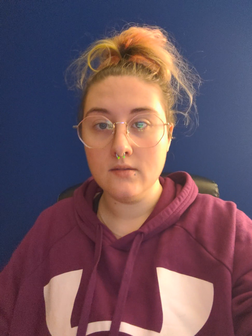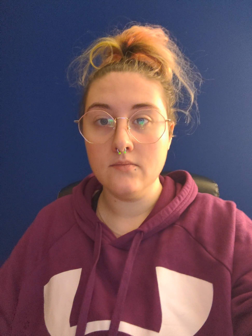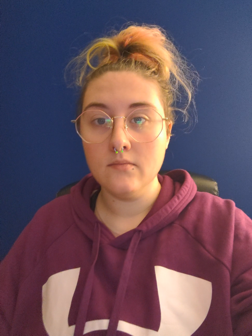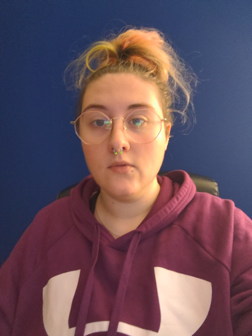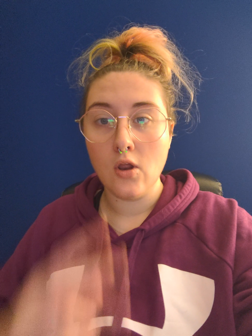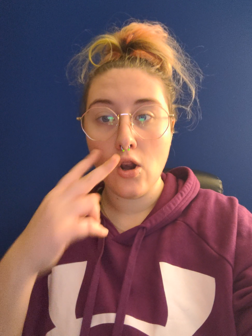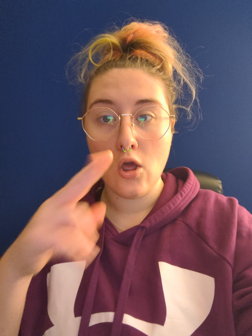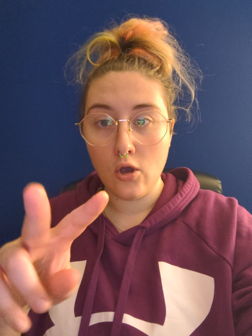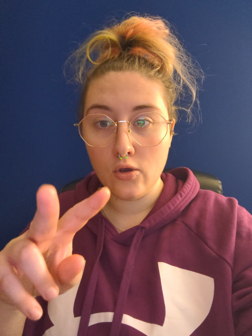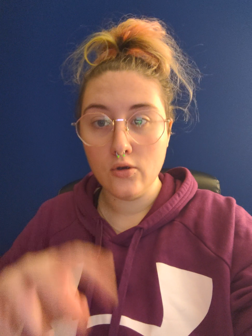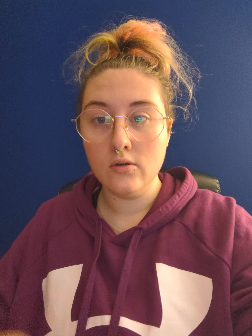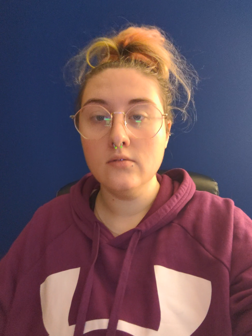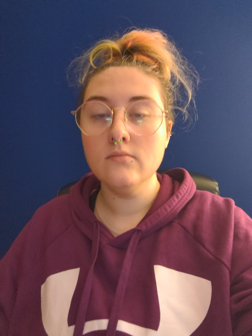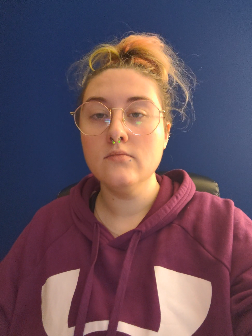look